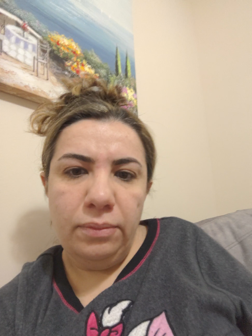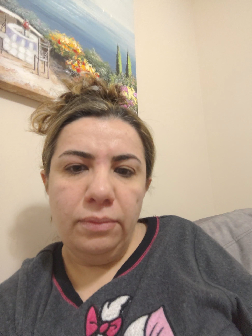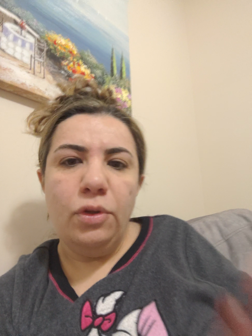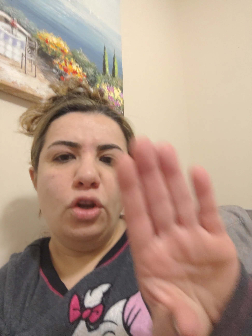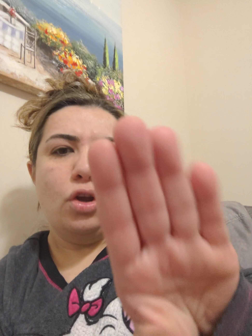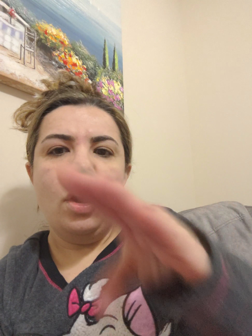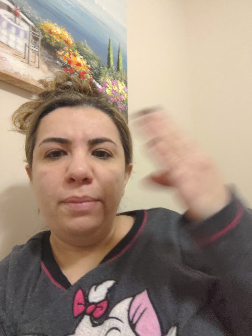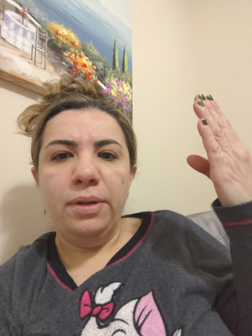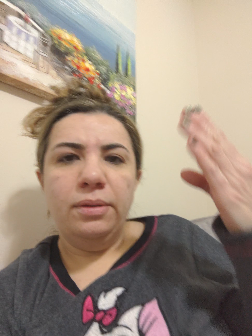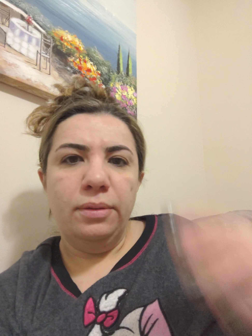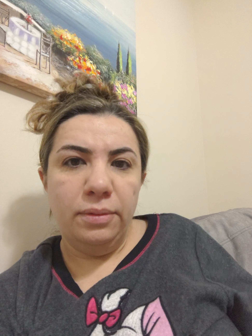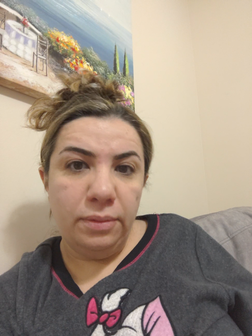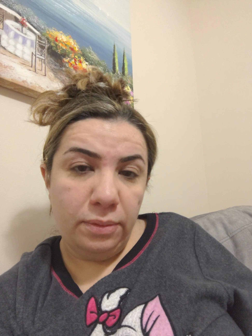open